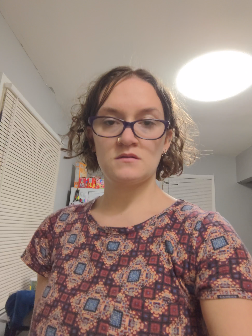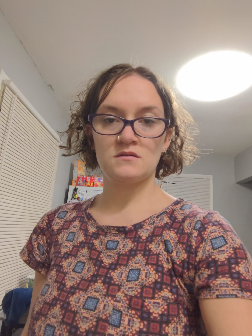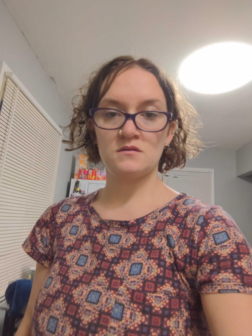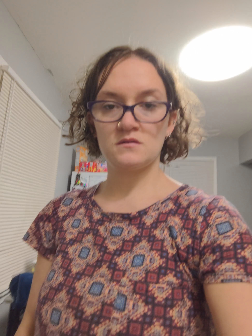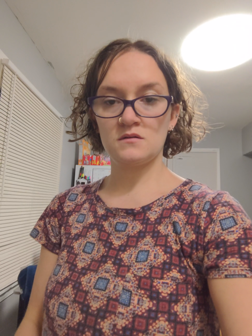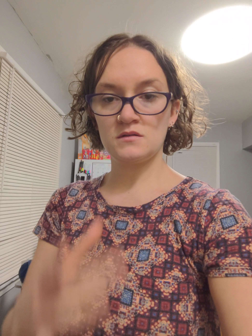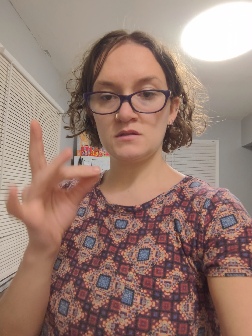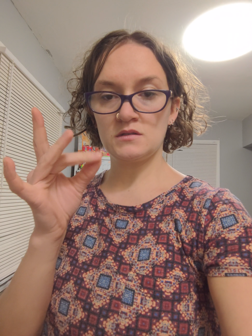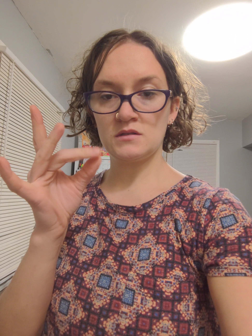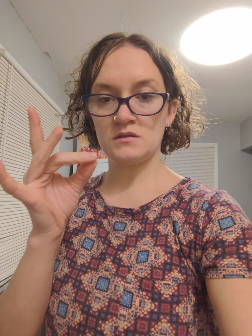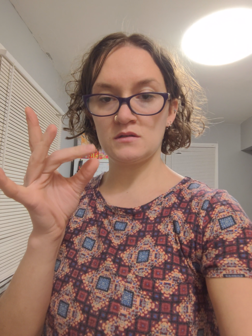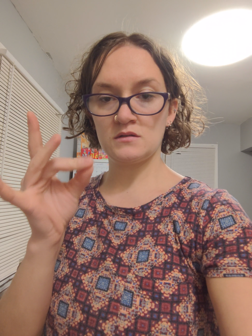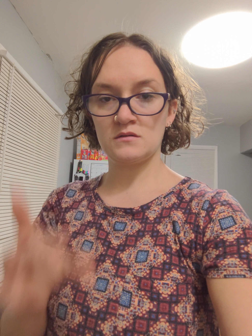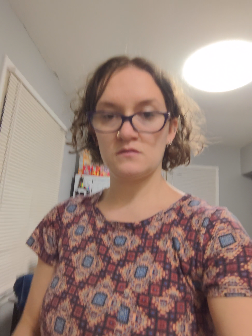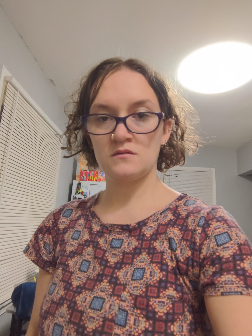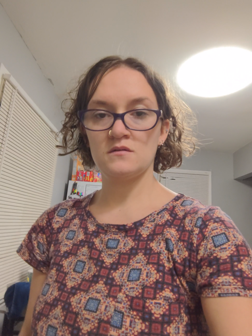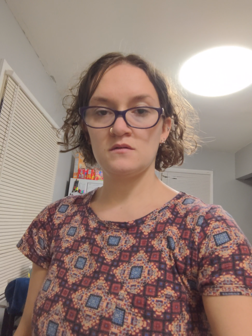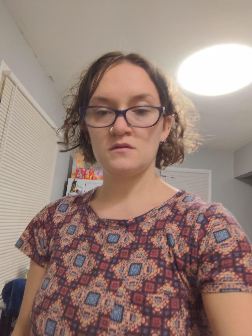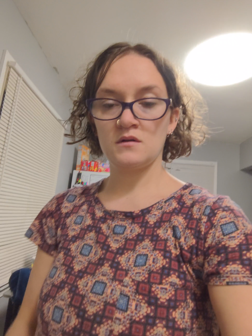sticky